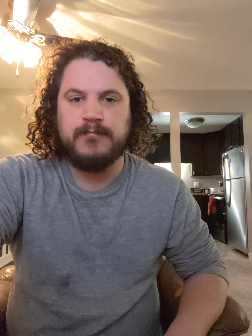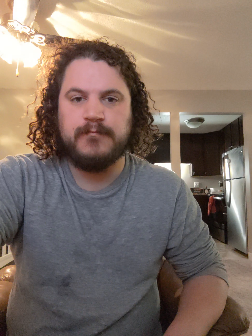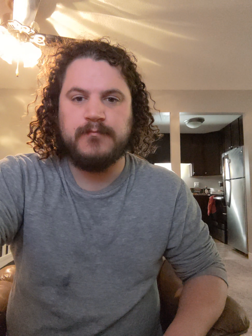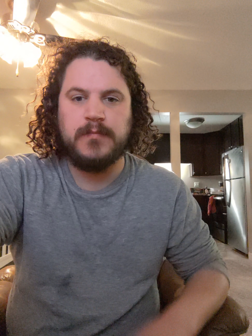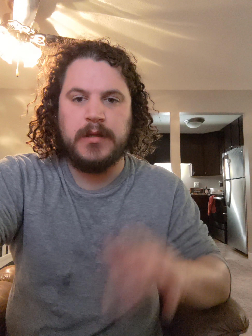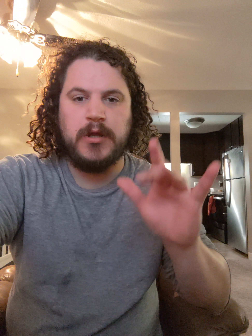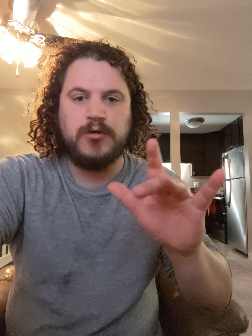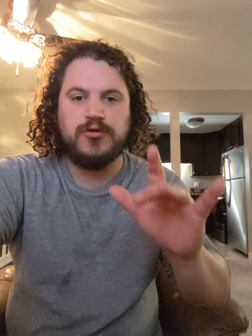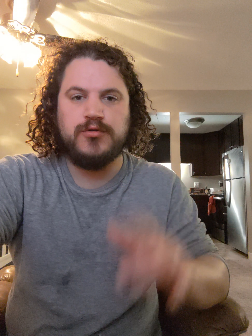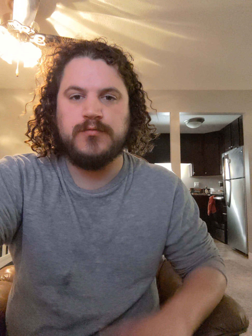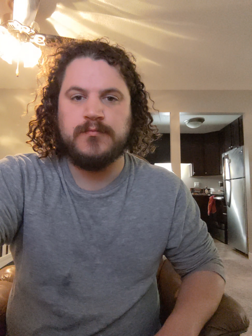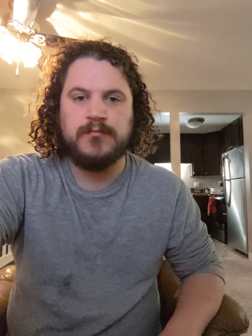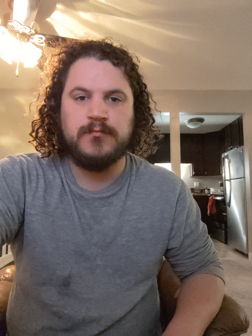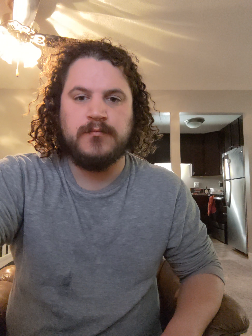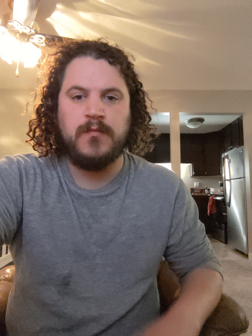touch